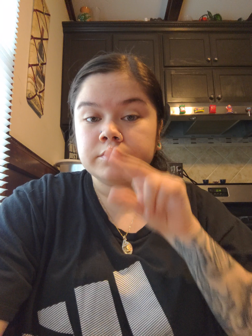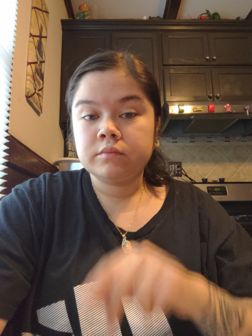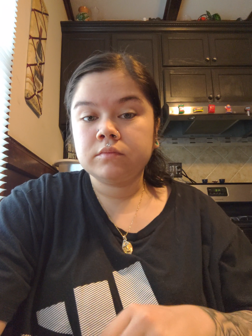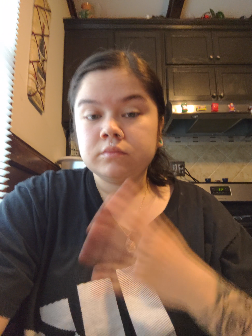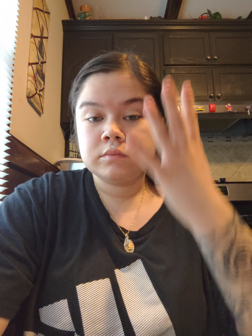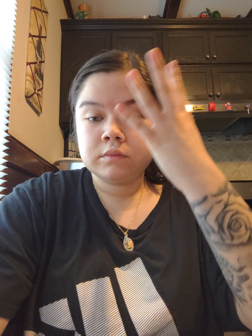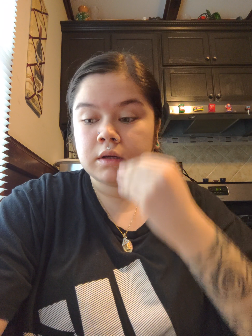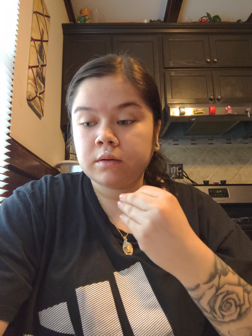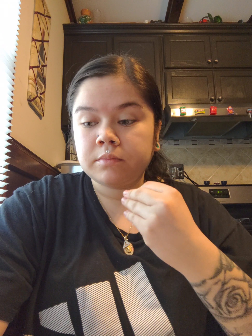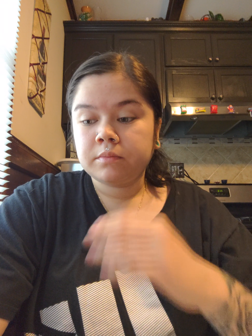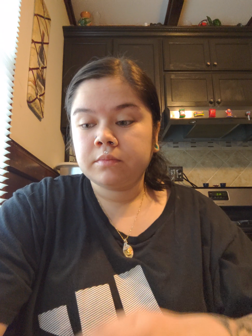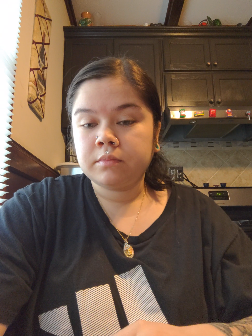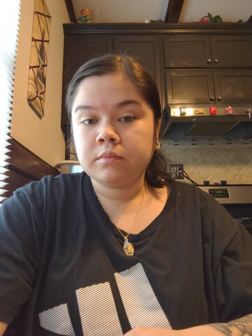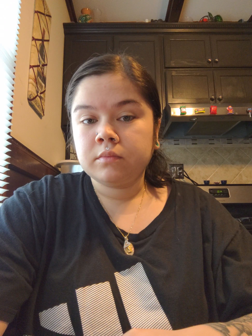sleep